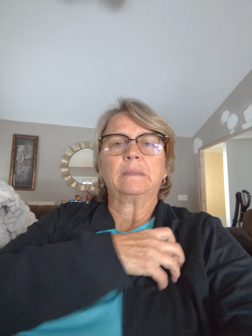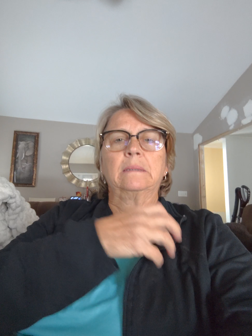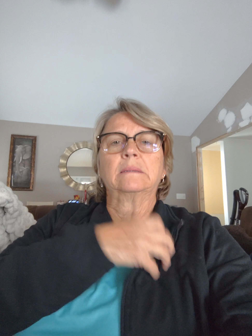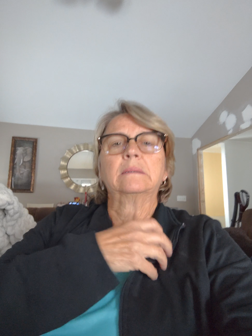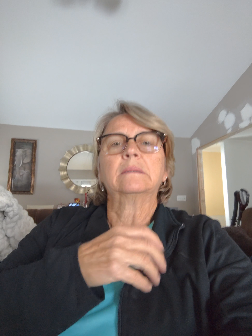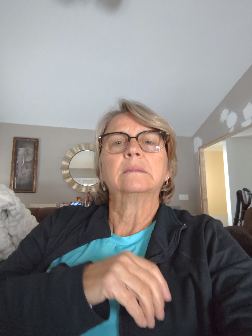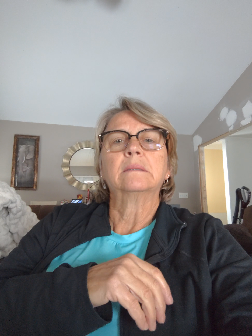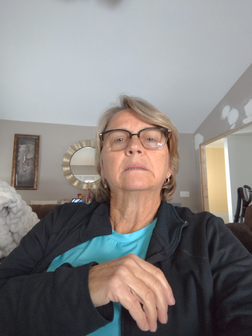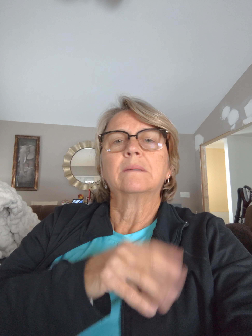police